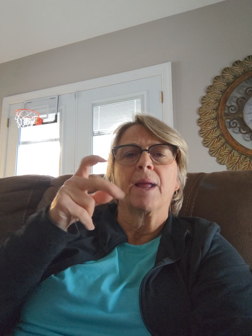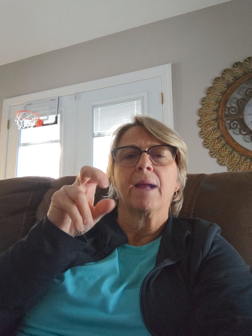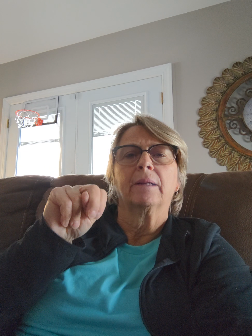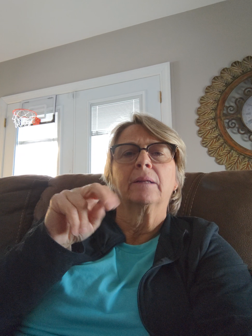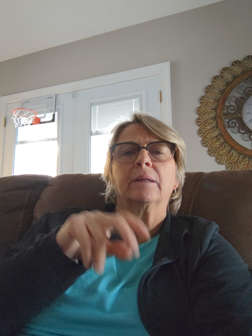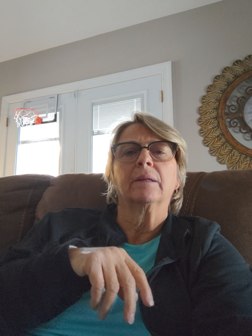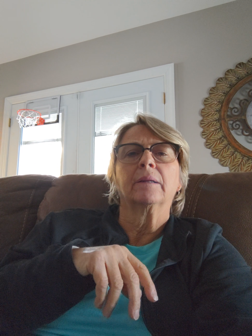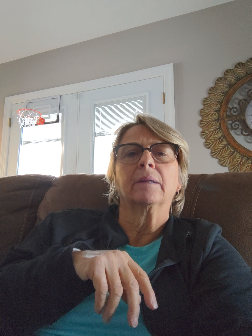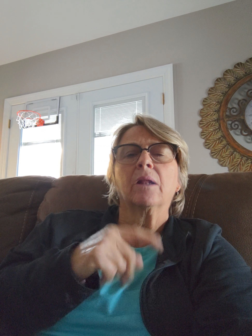pen